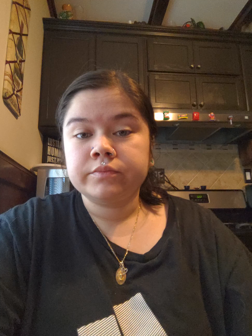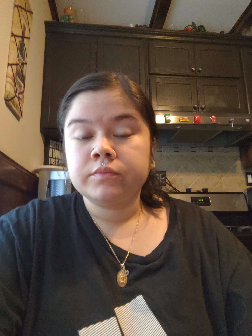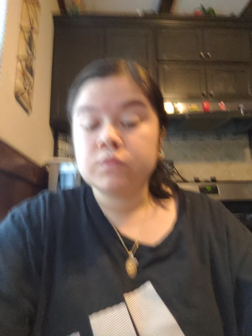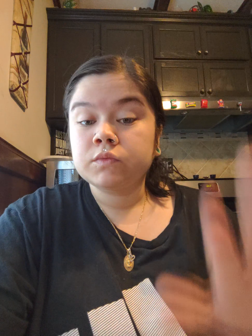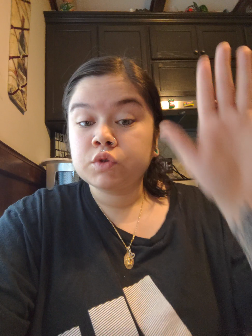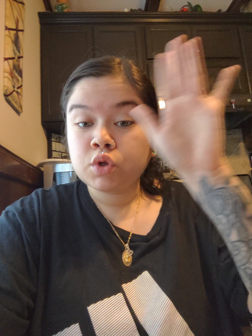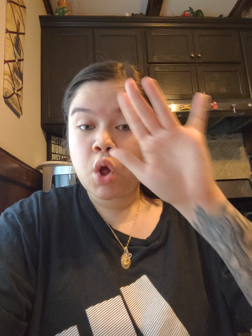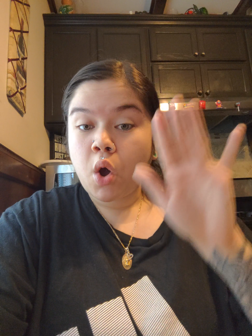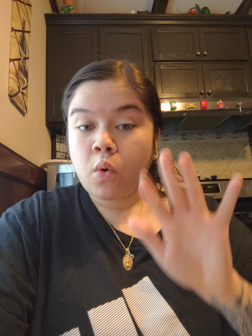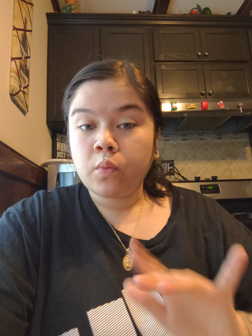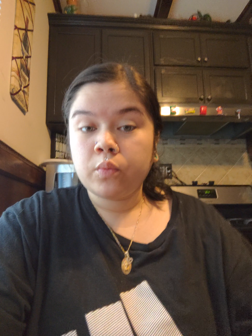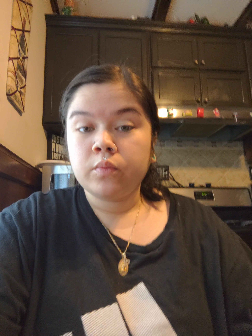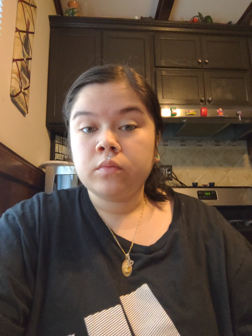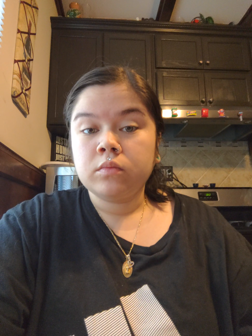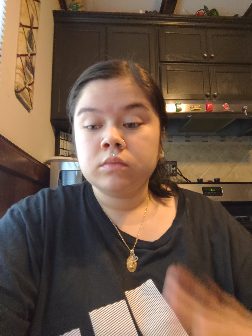snow